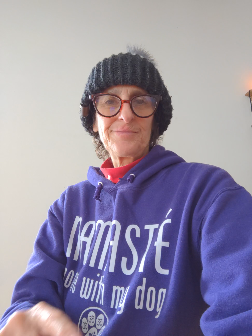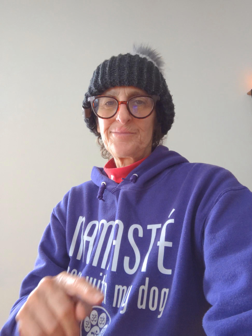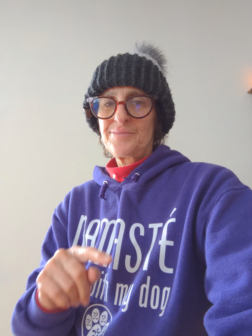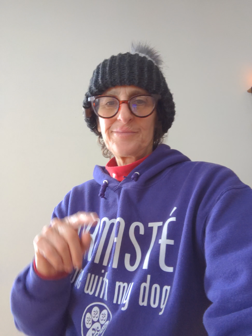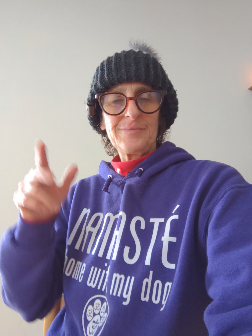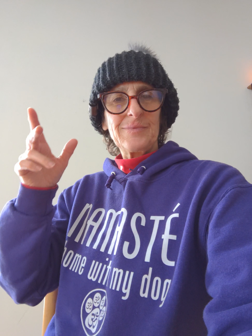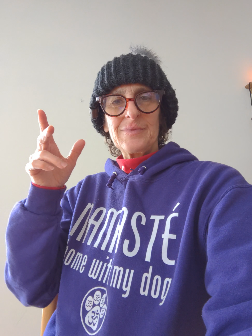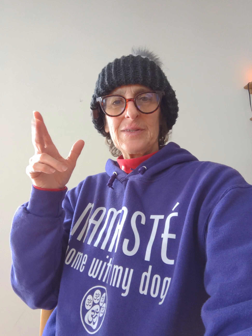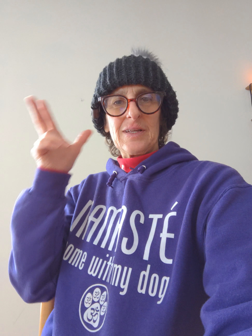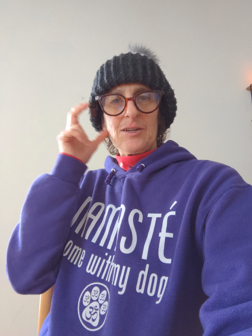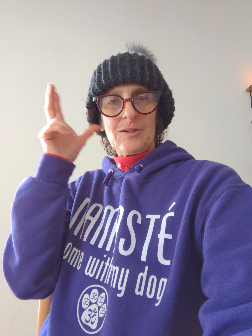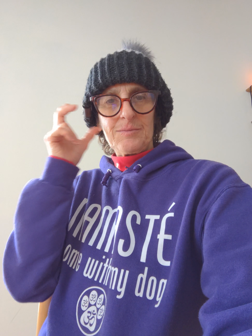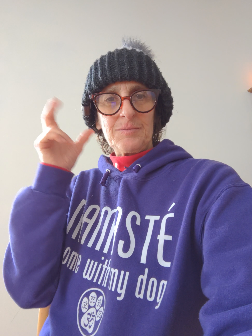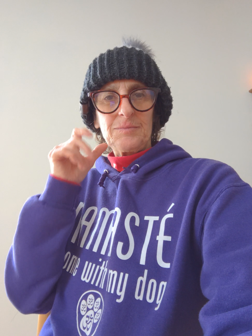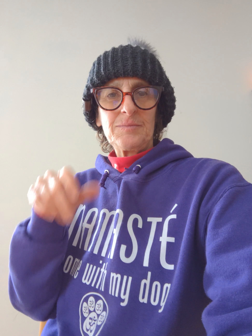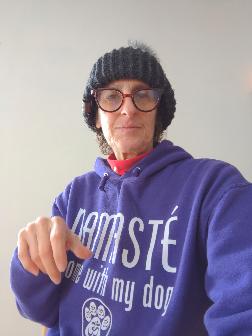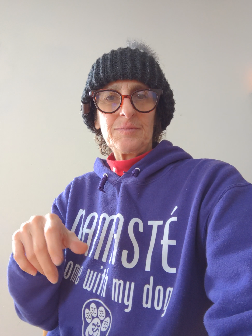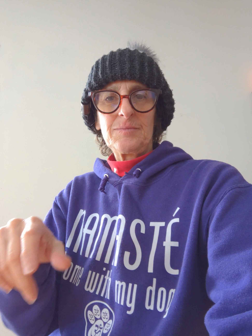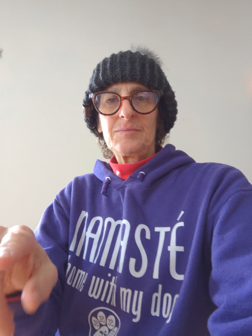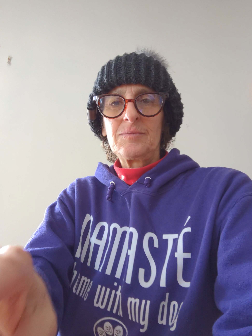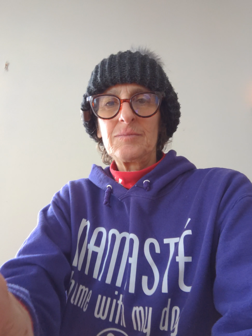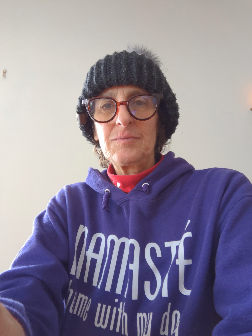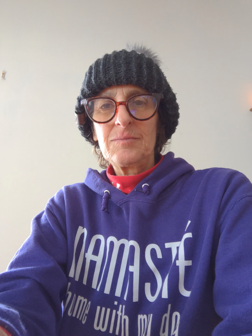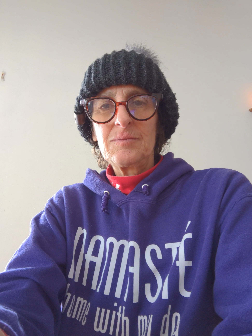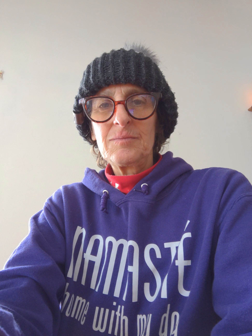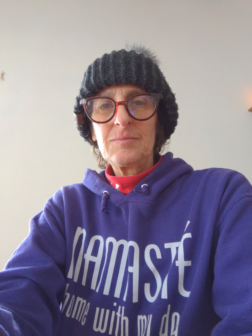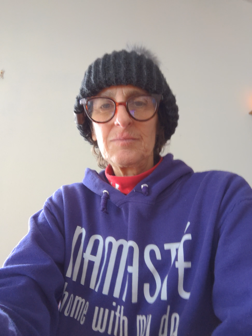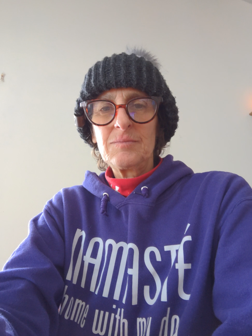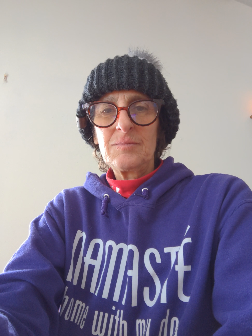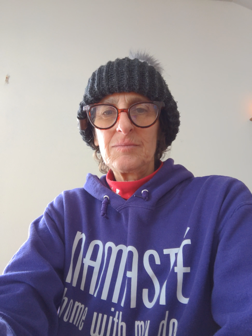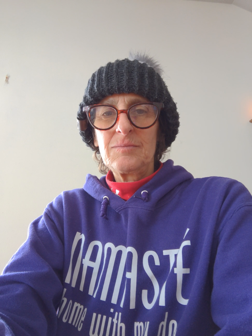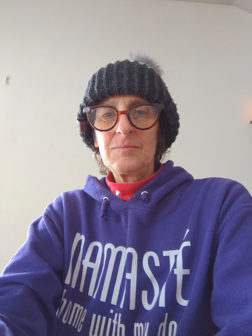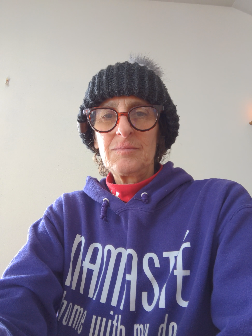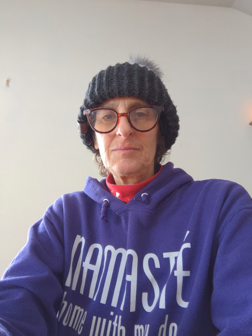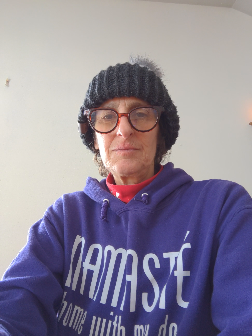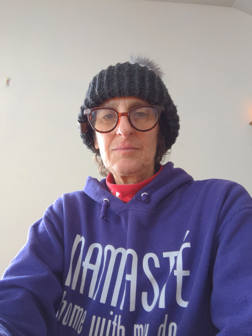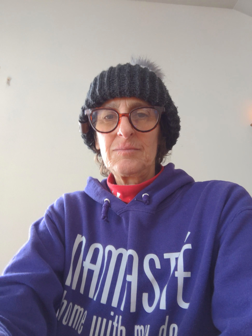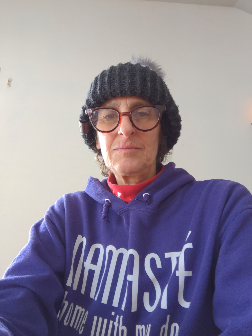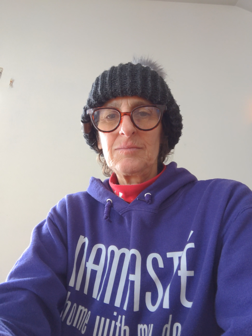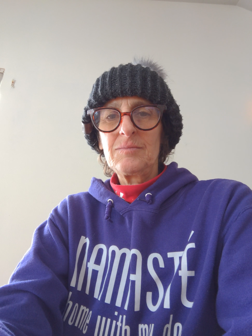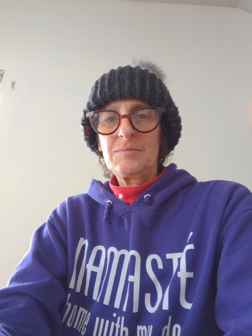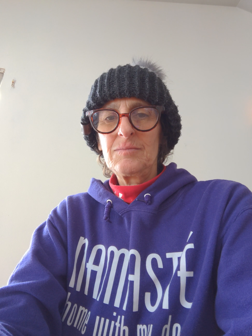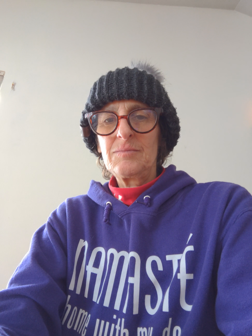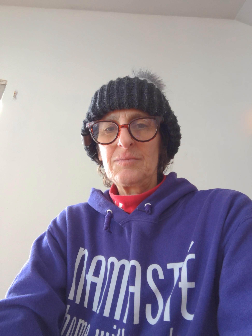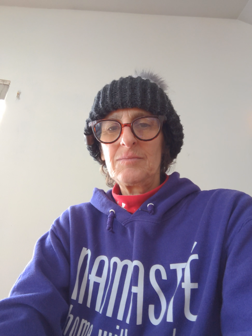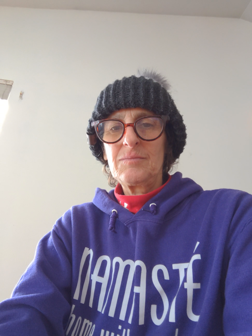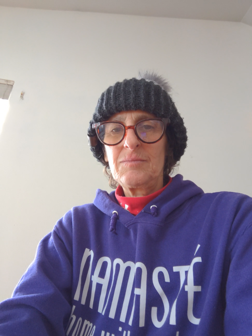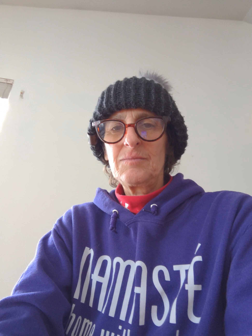hear